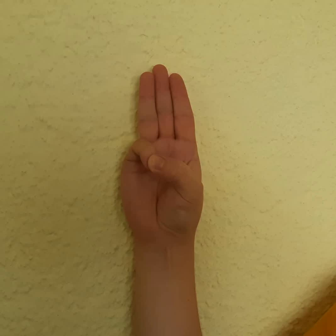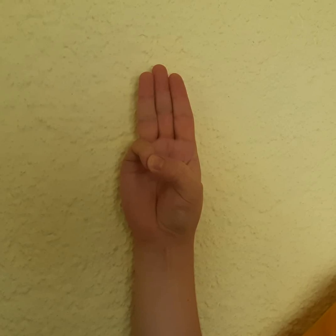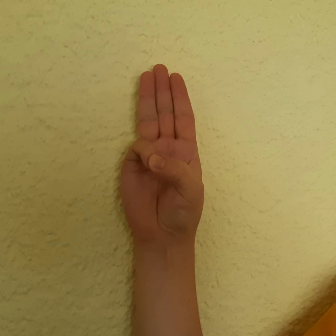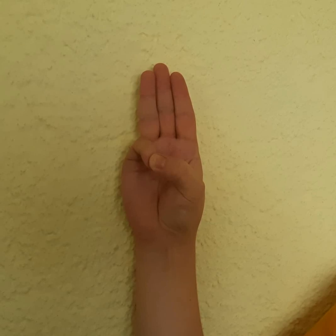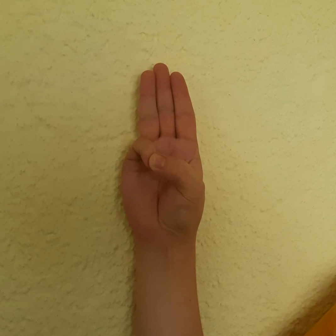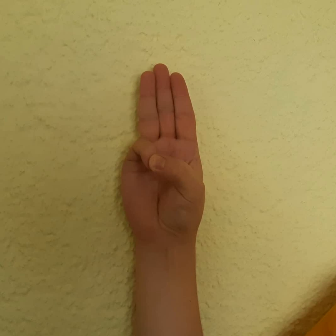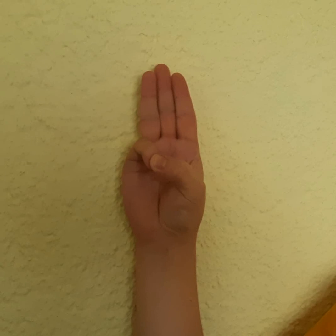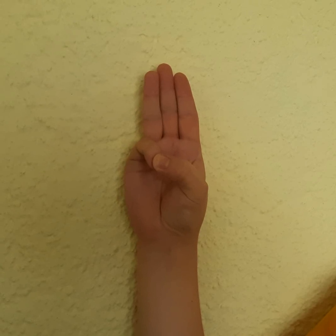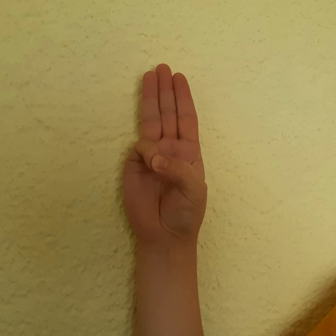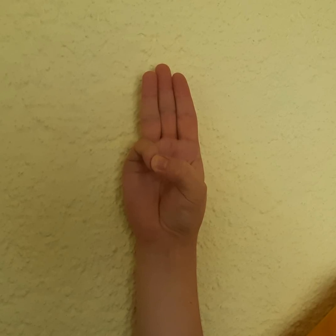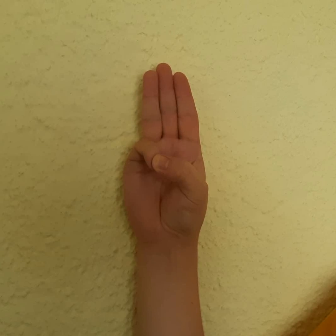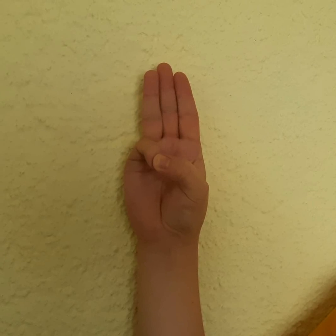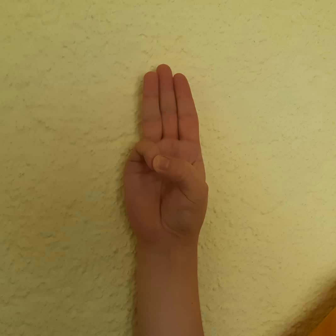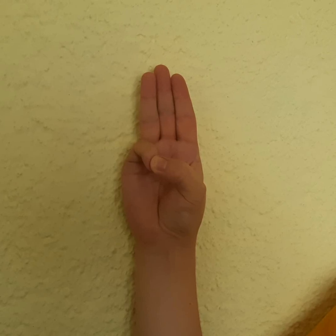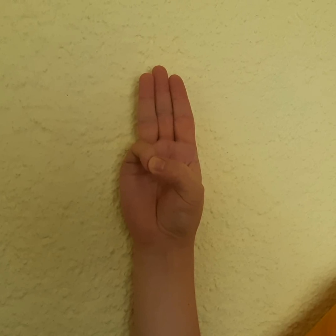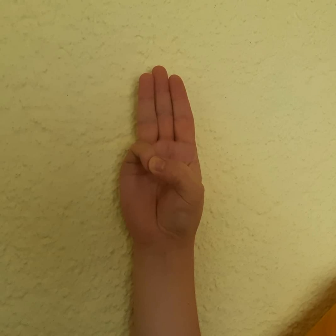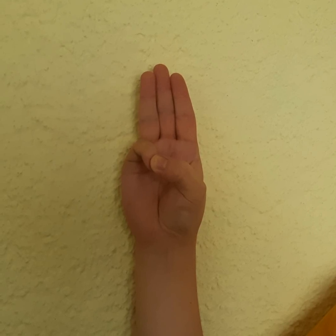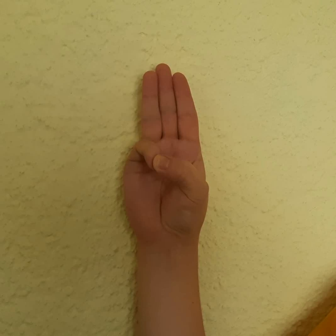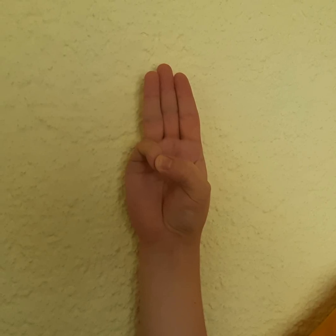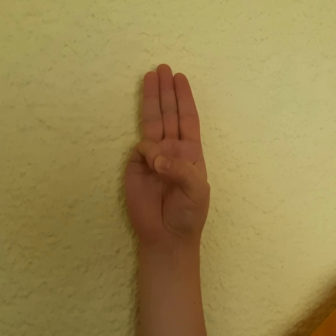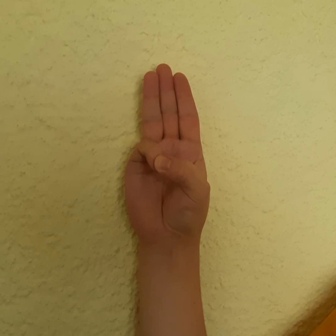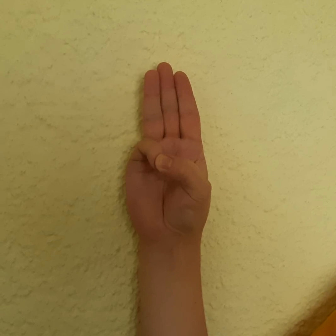Ш